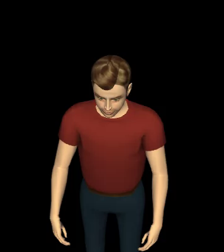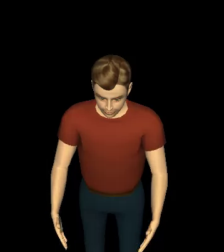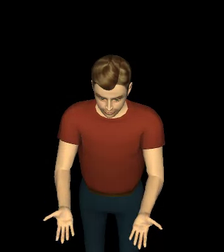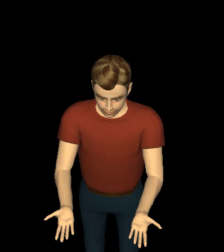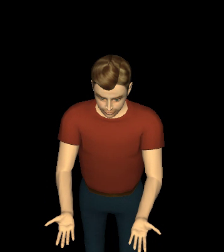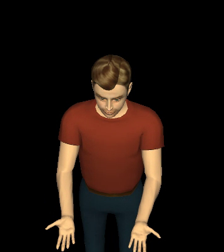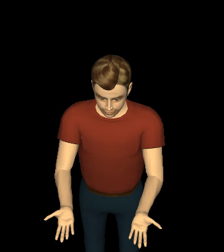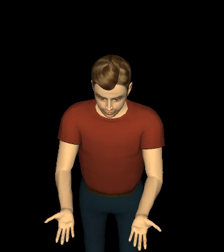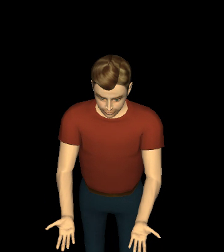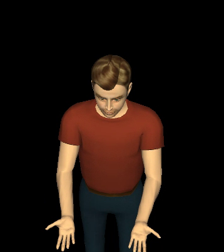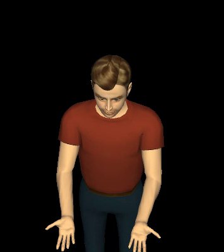الآن